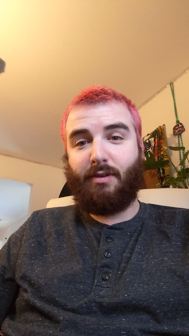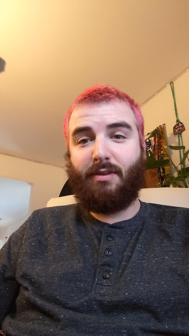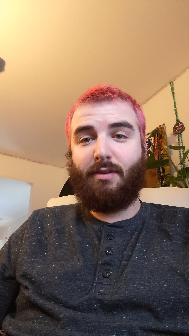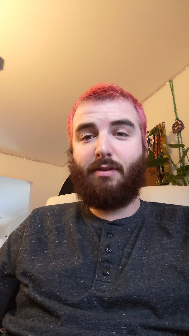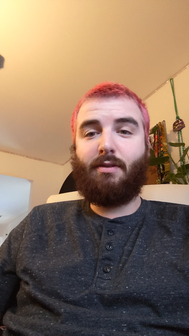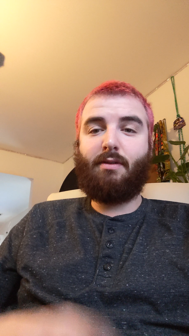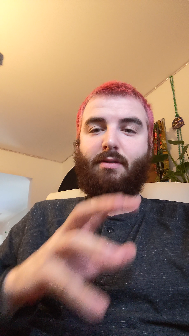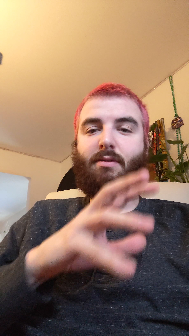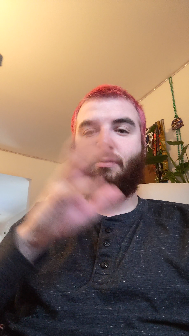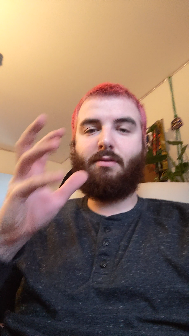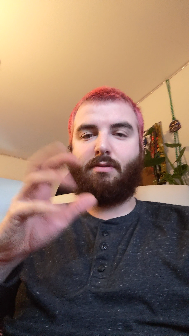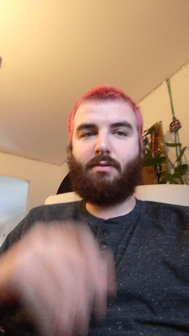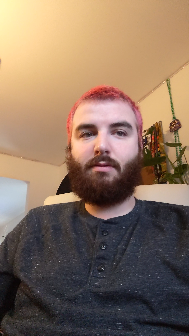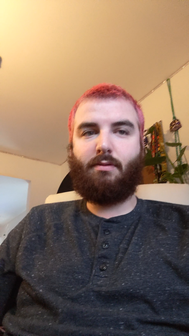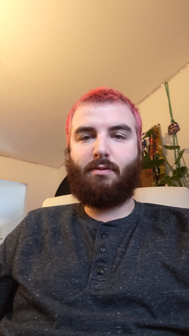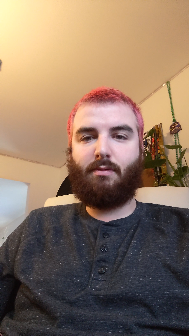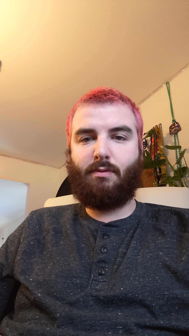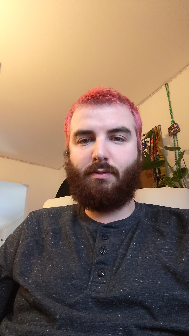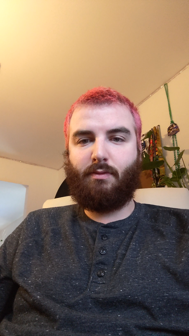a lot